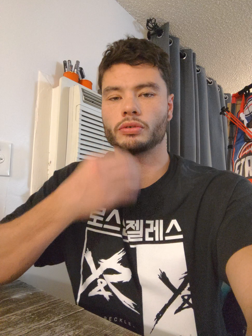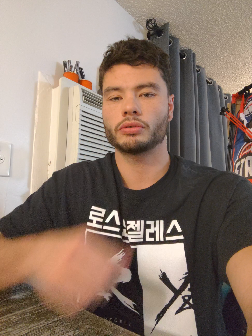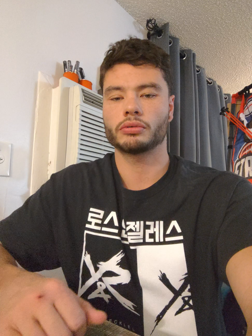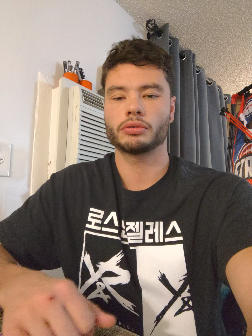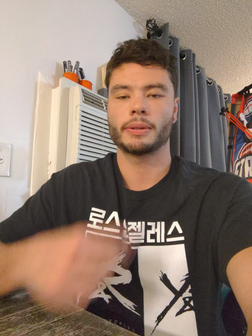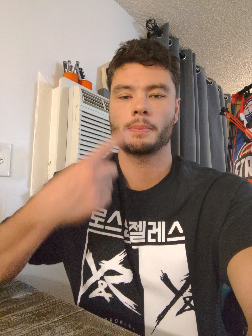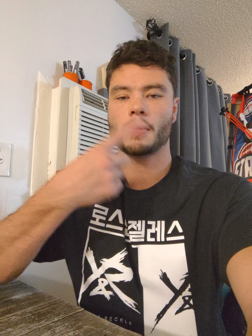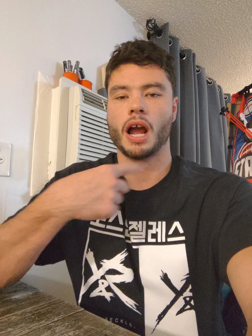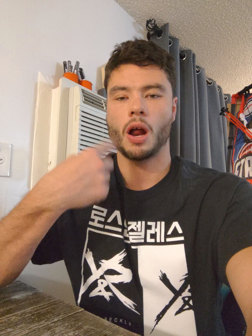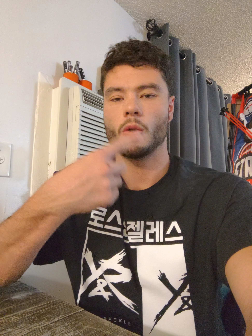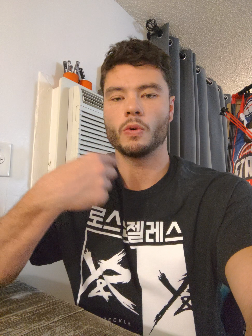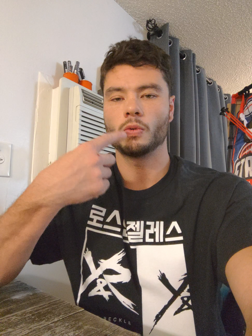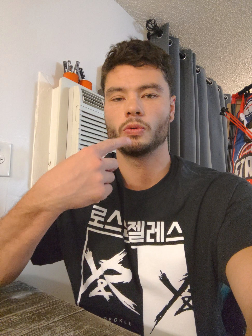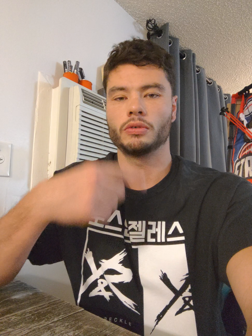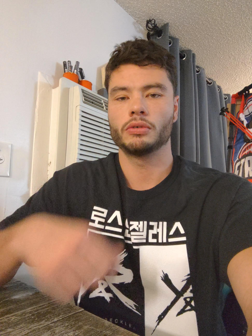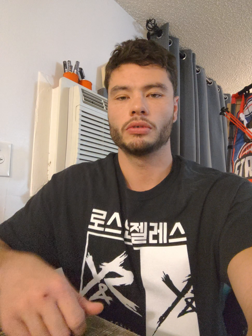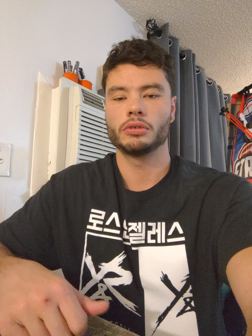mouth